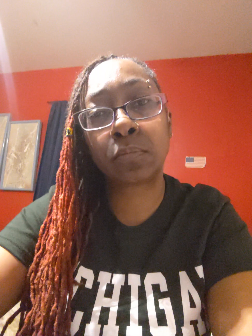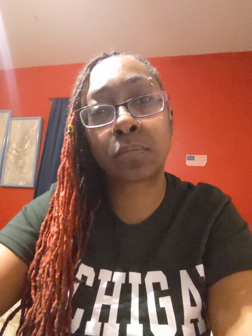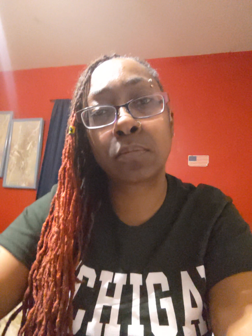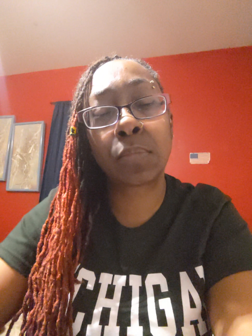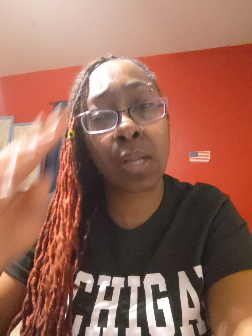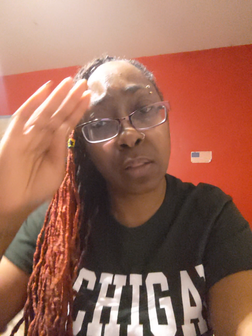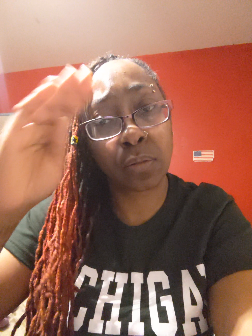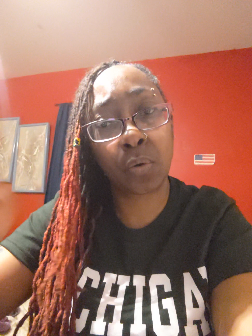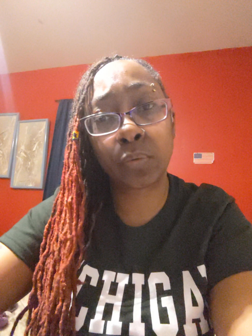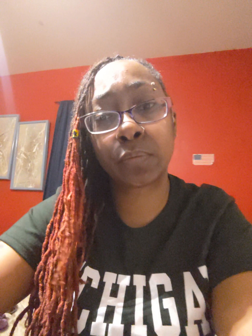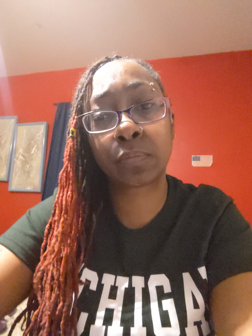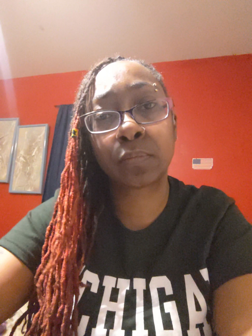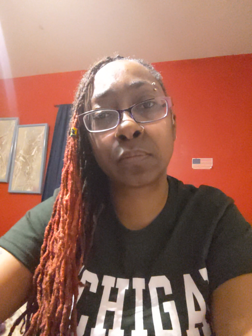hello